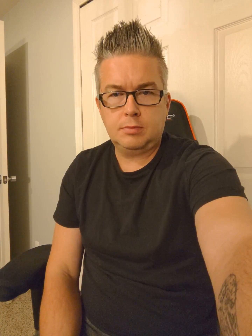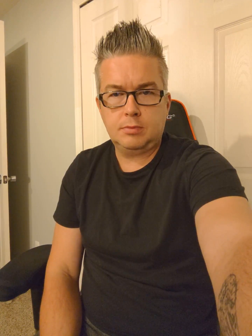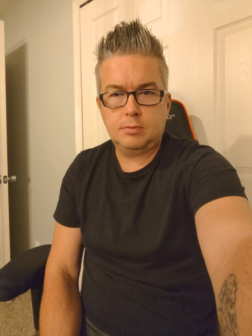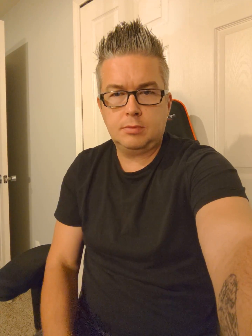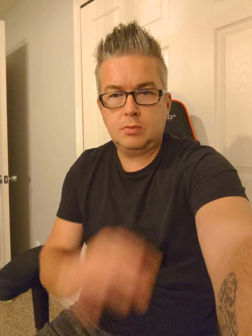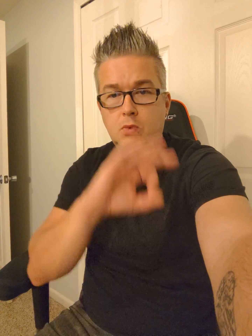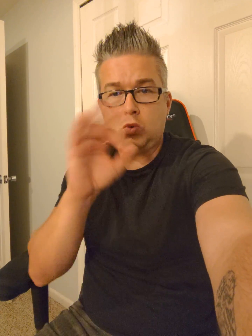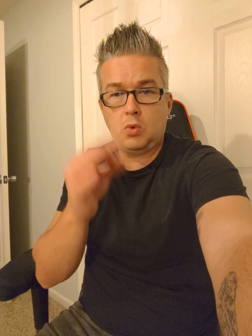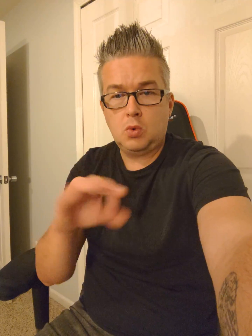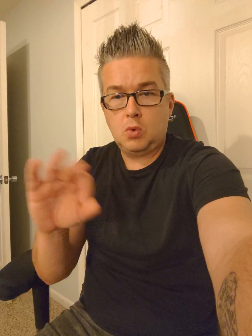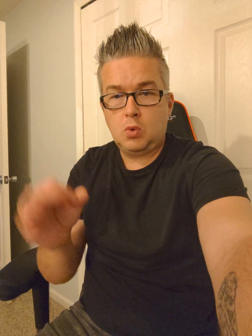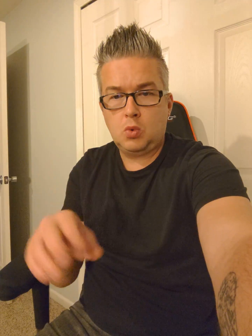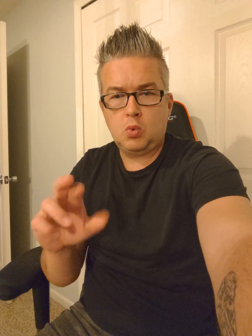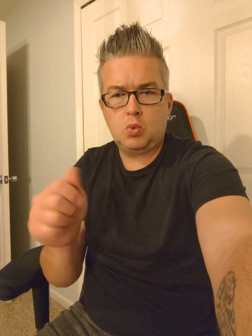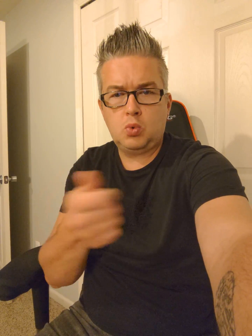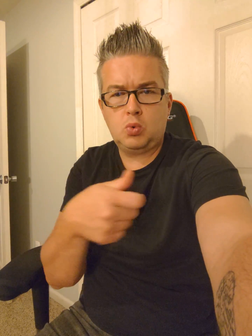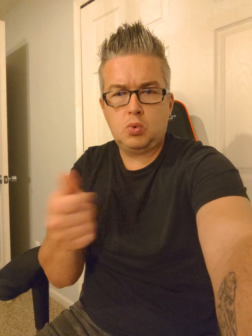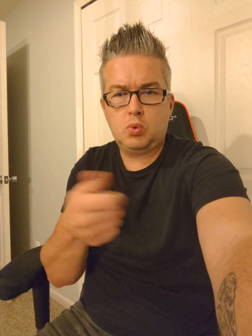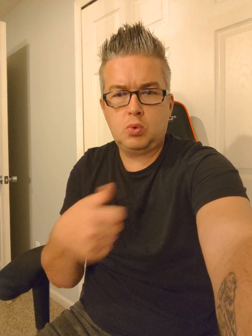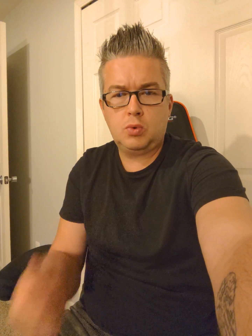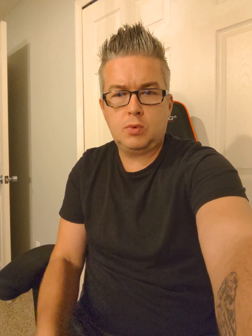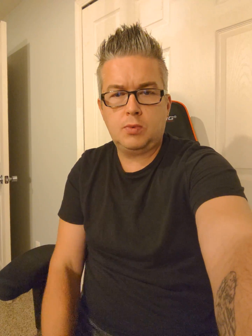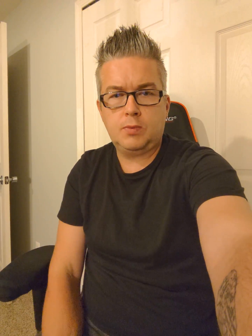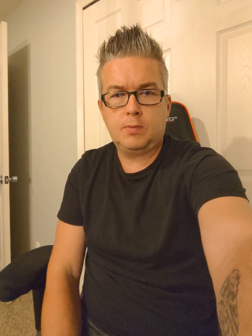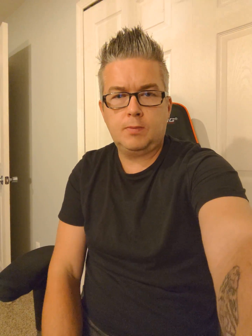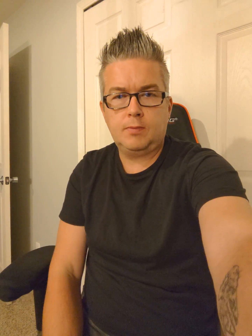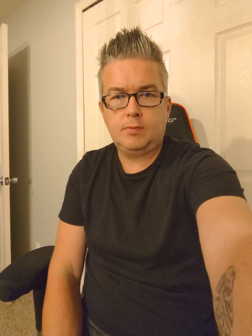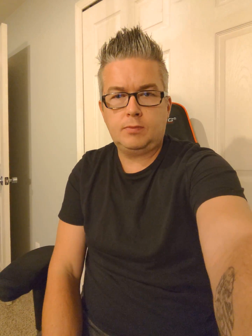hose